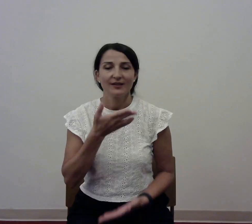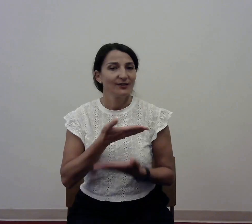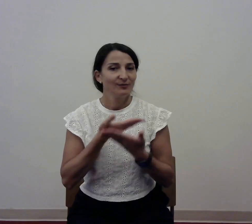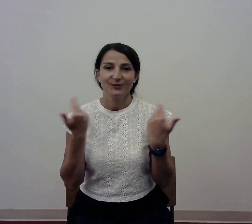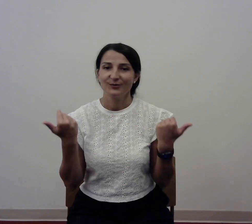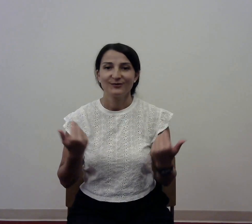yox